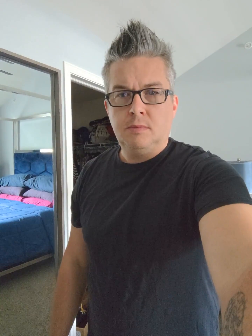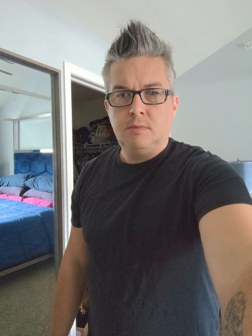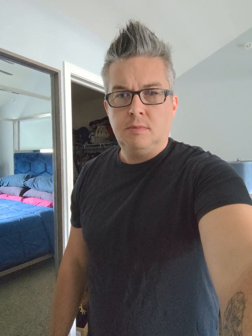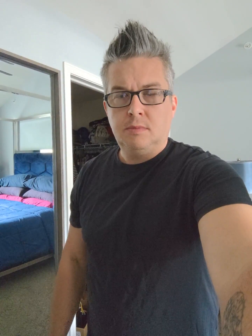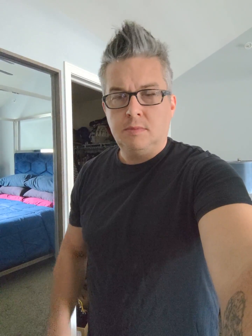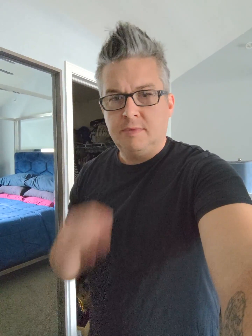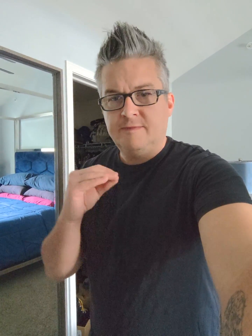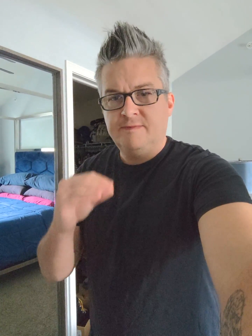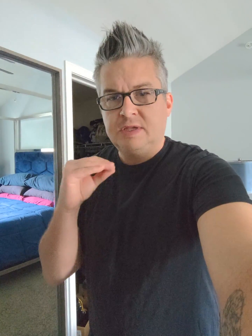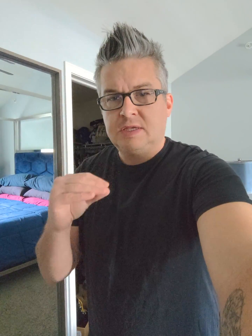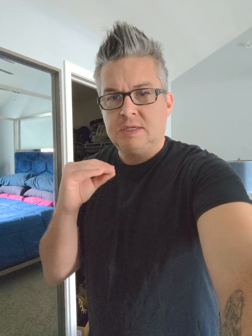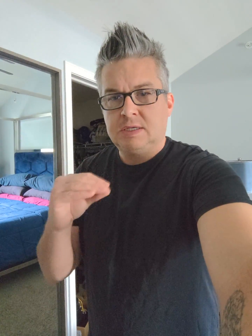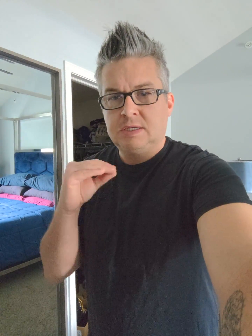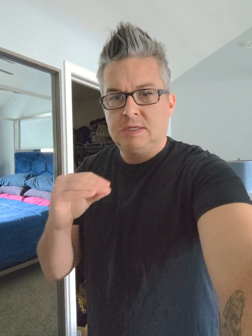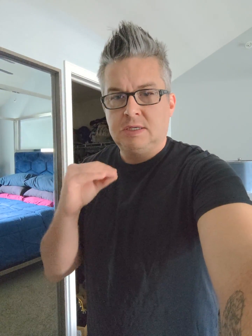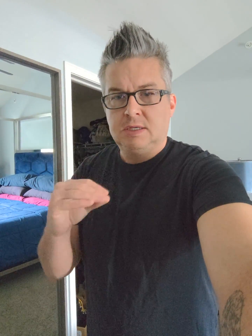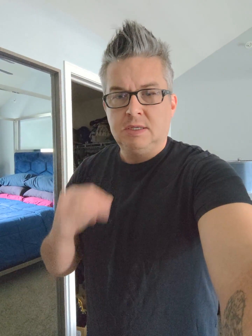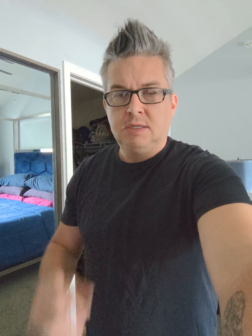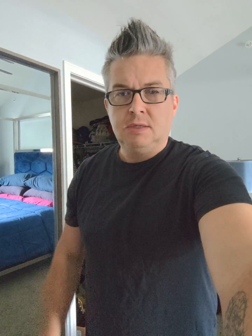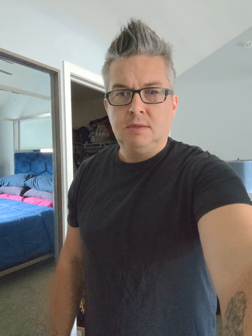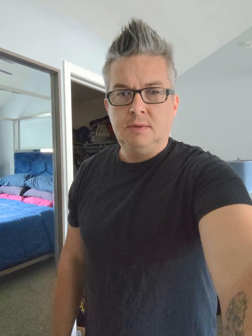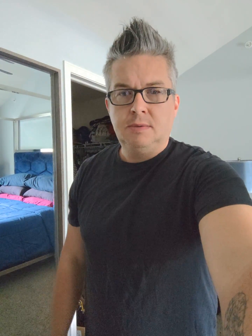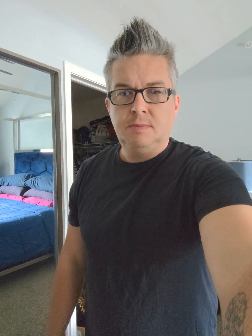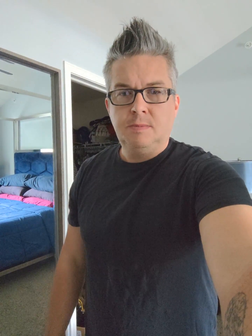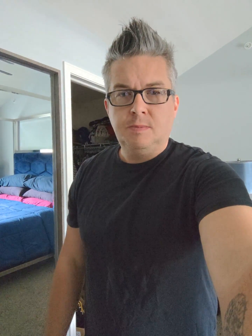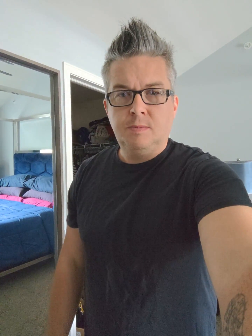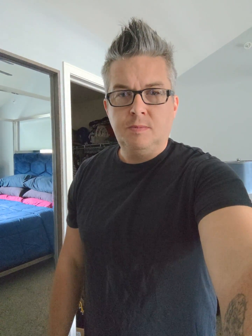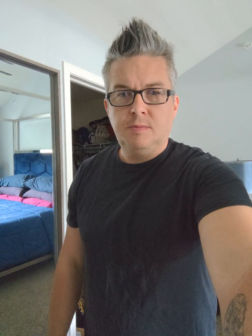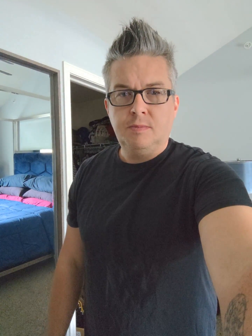fix